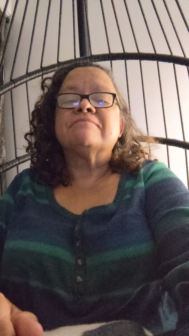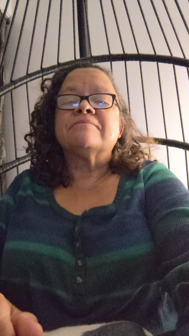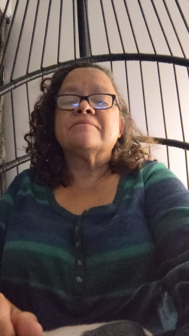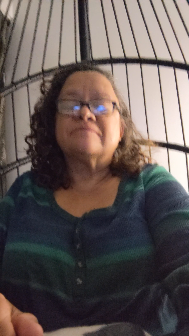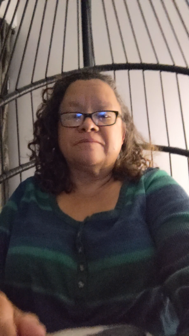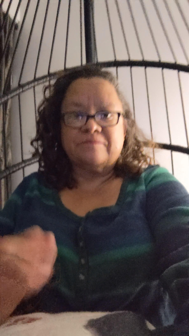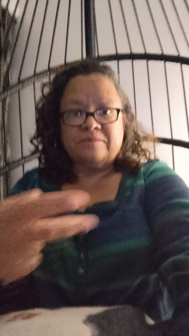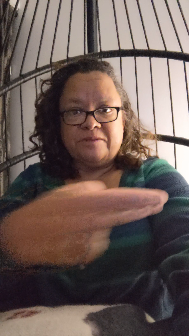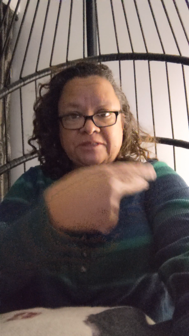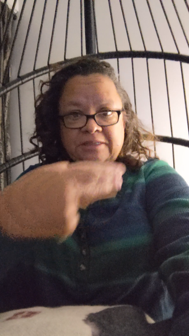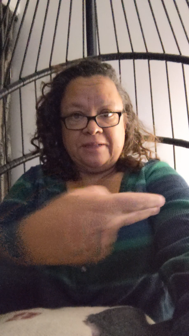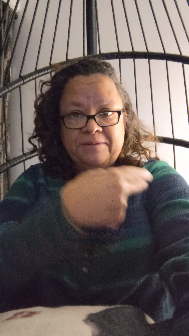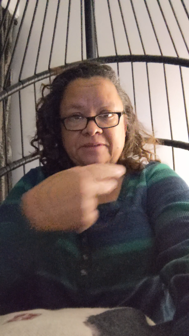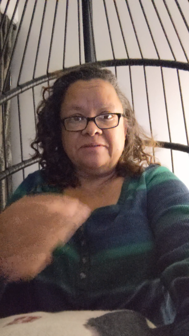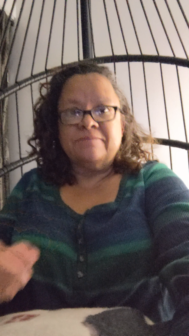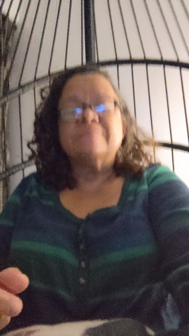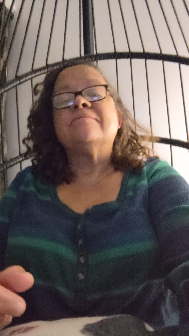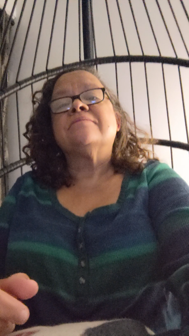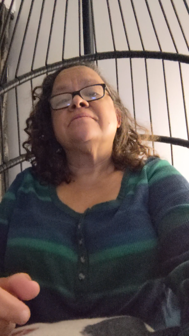sheep